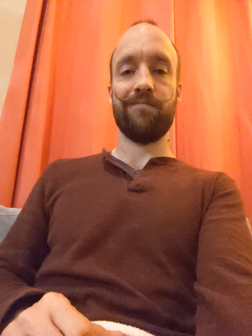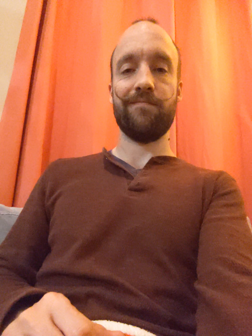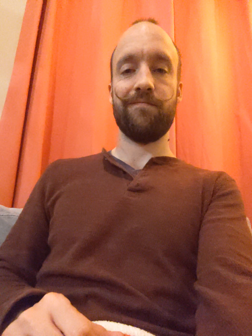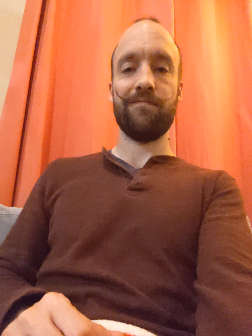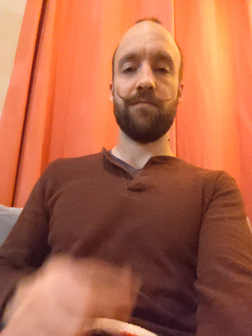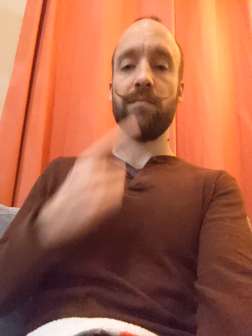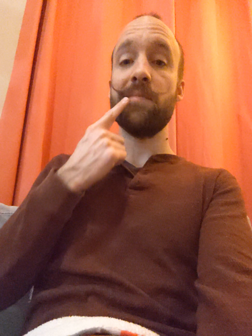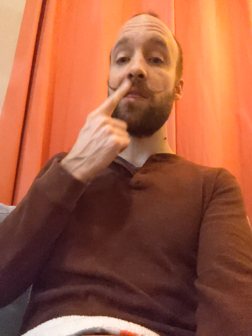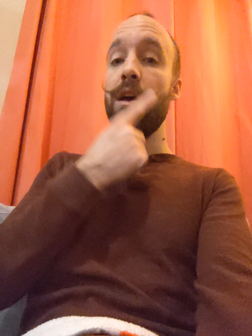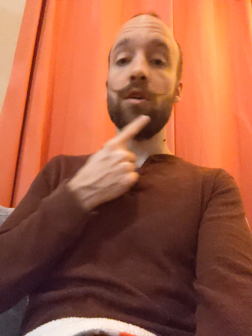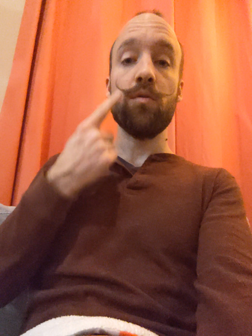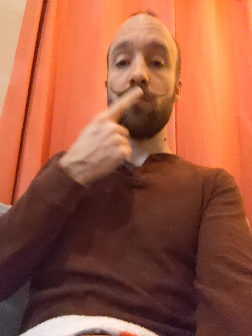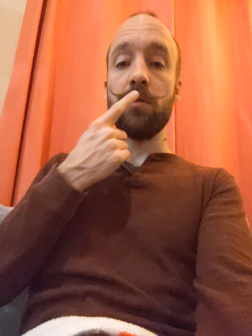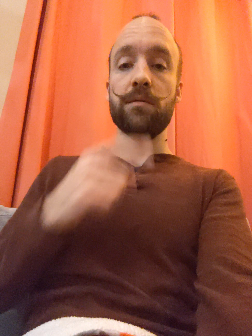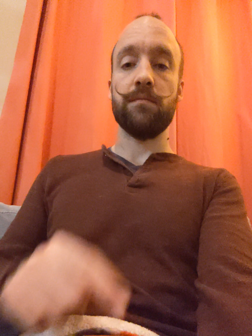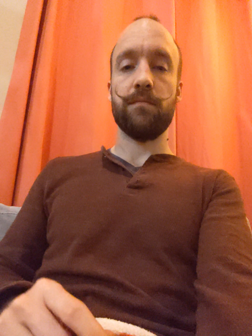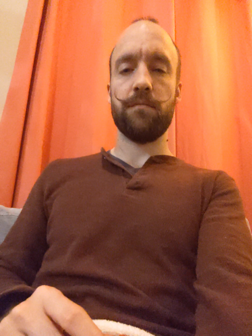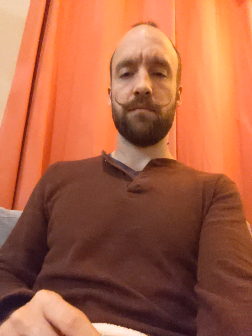mouth